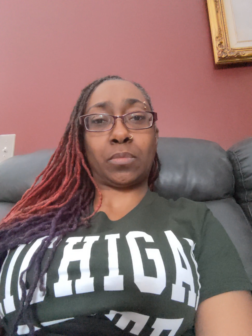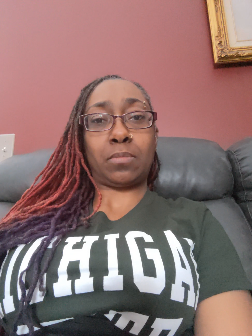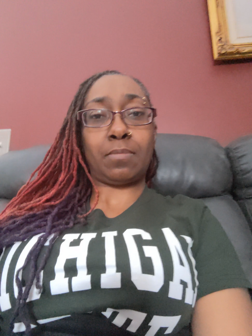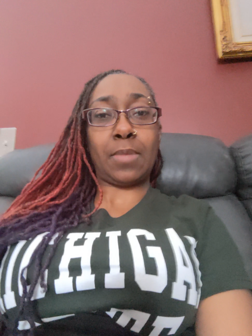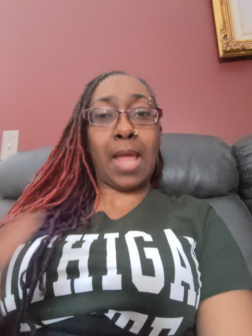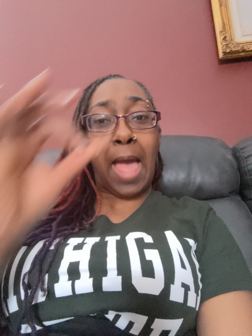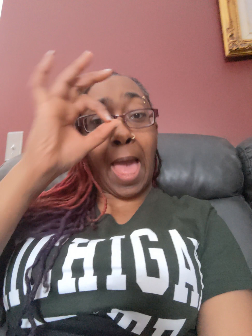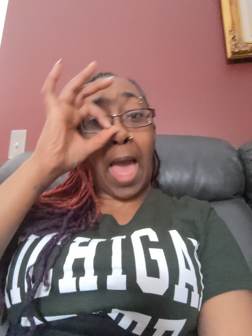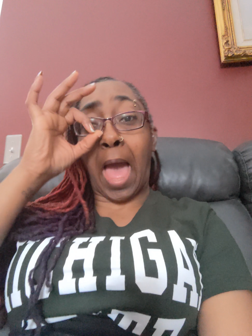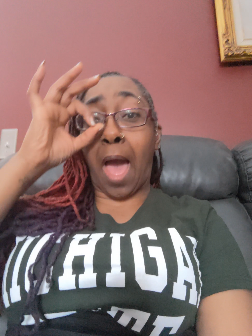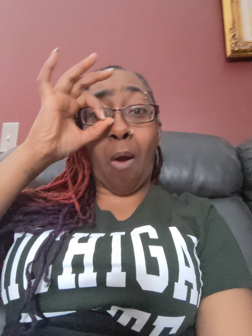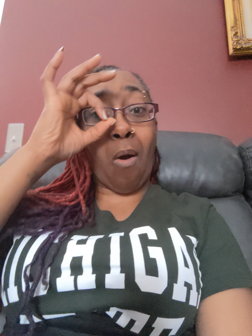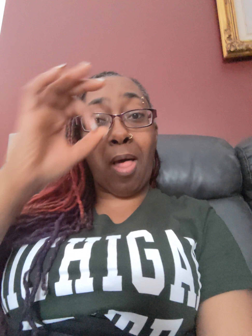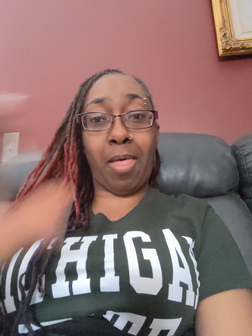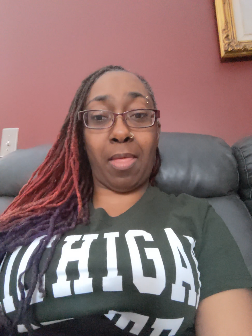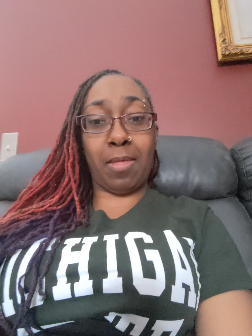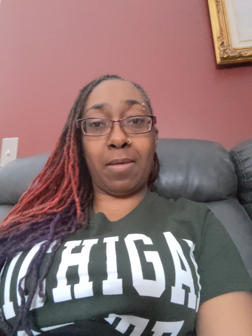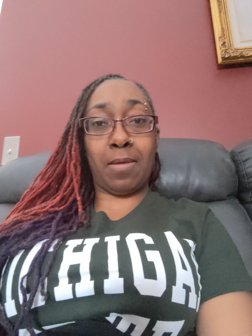owl